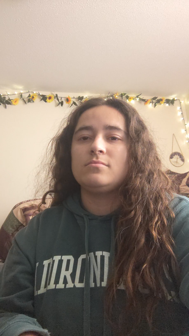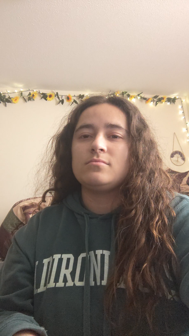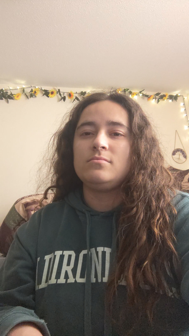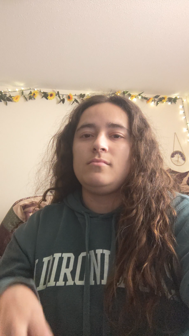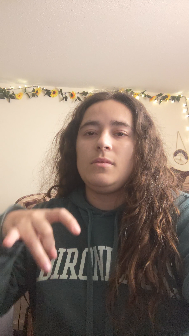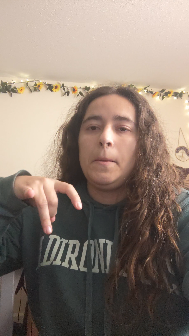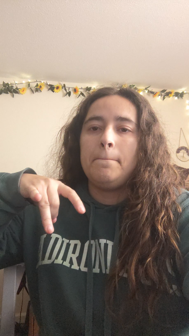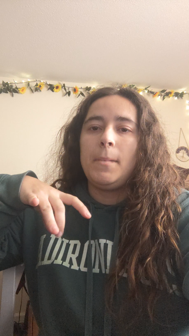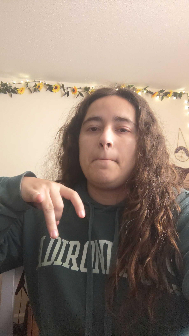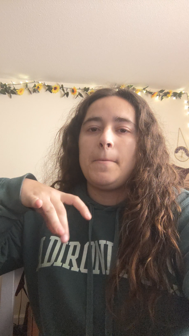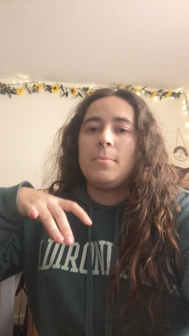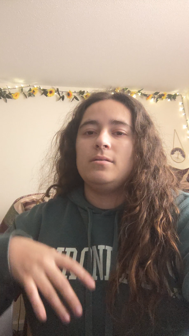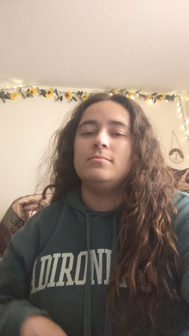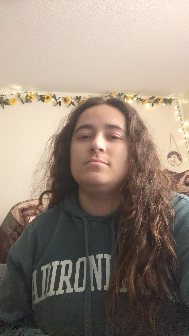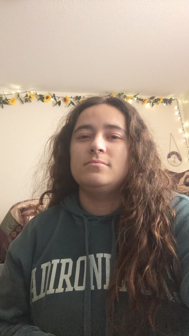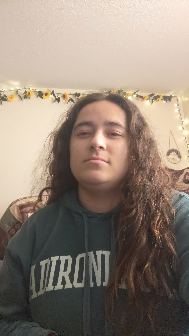pumpkin